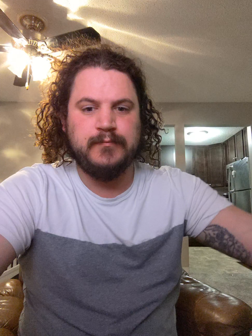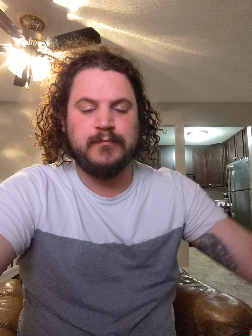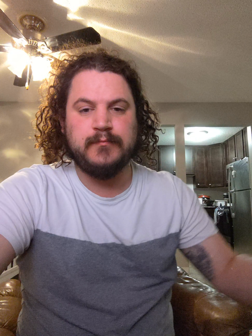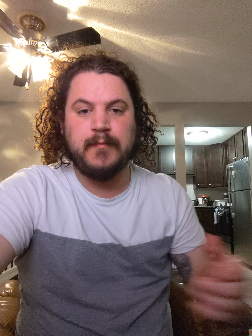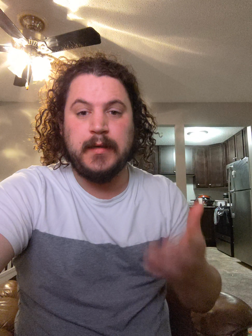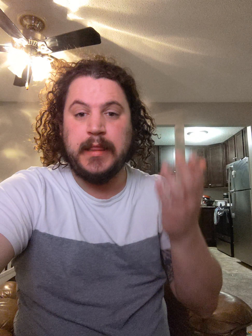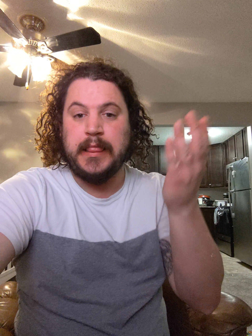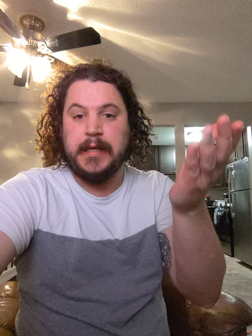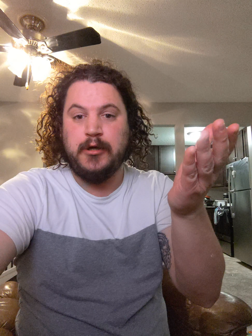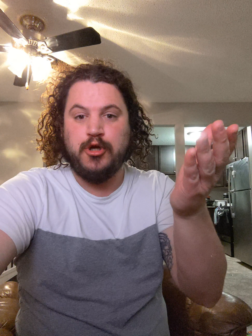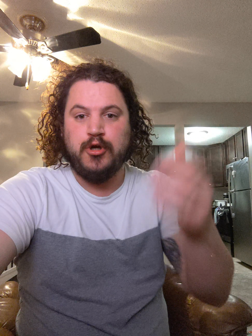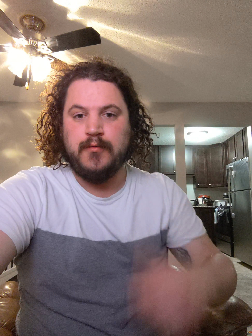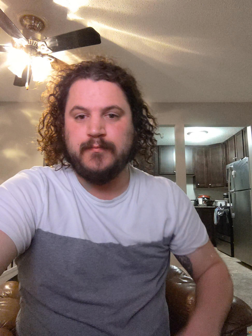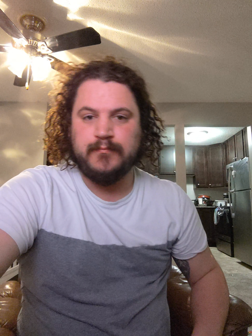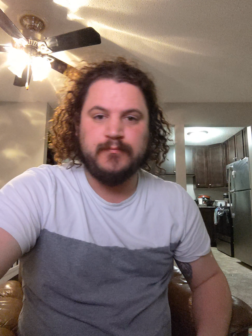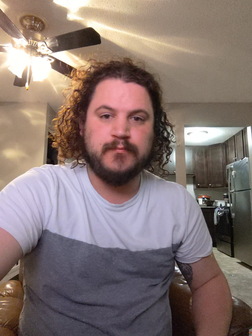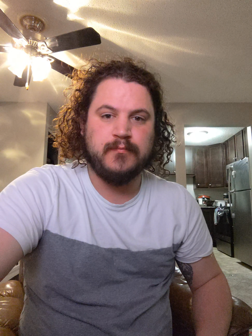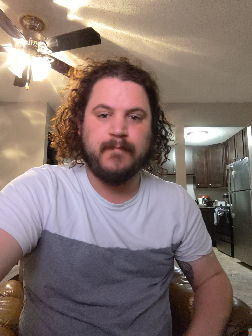there